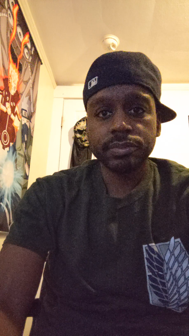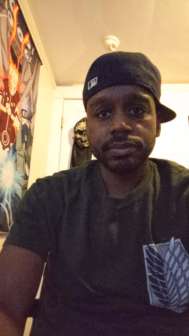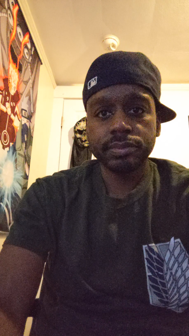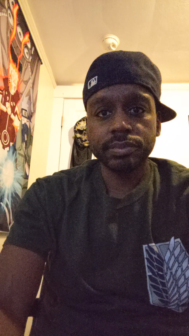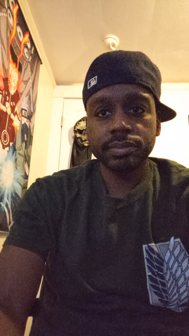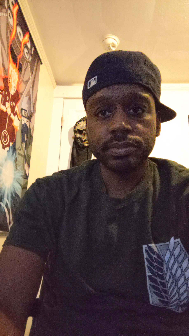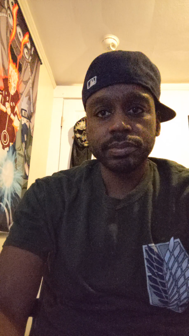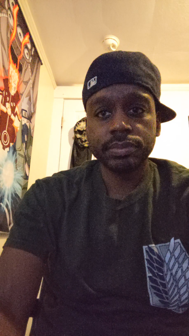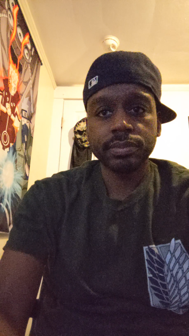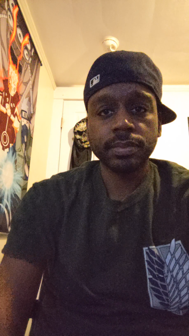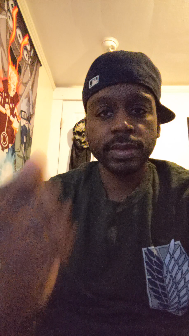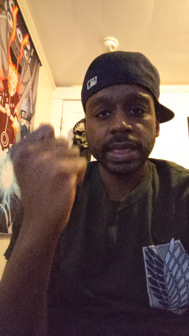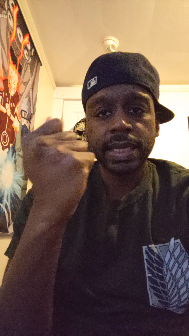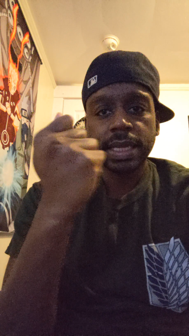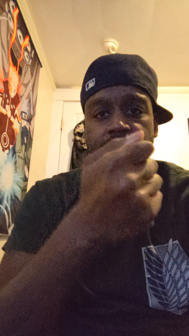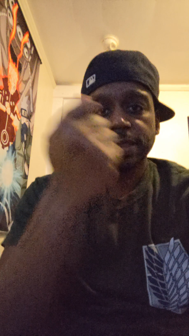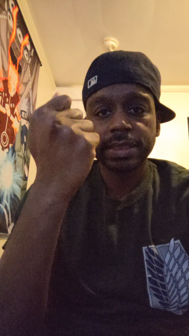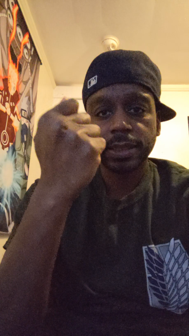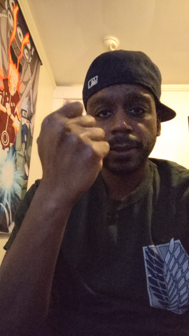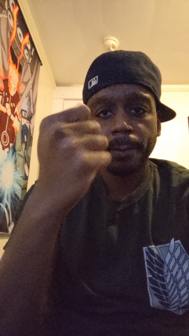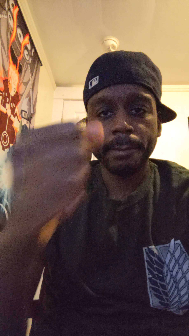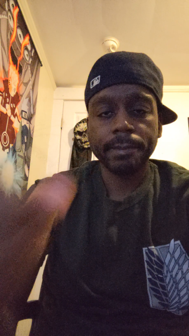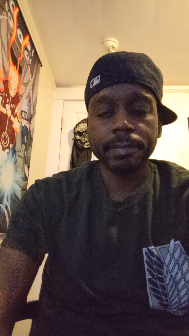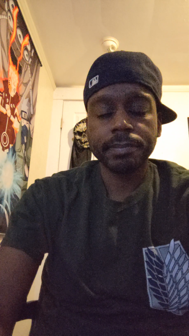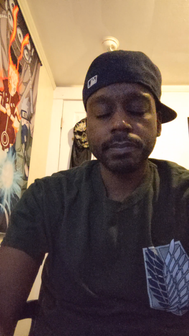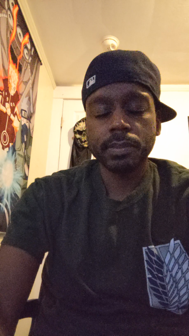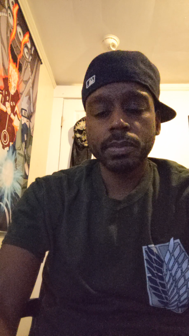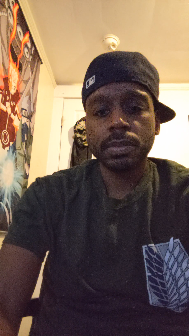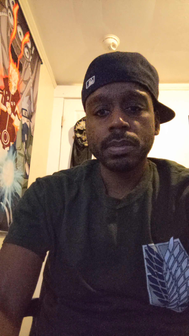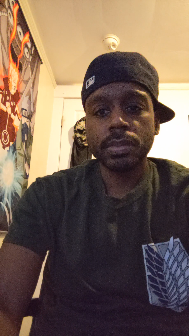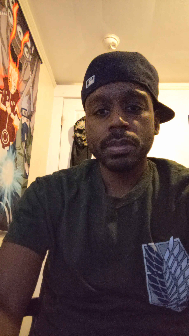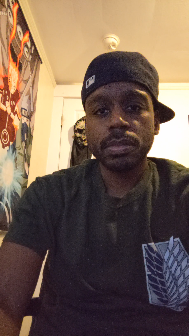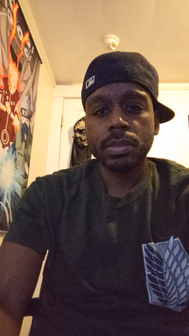hit